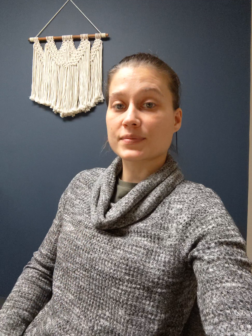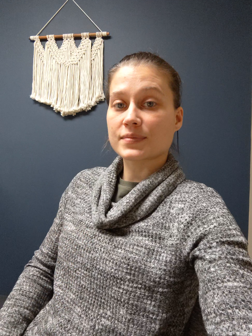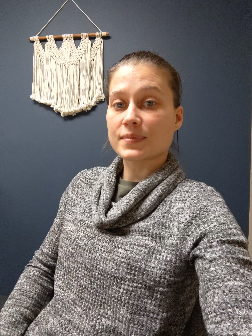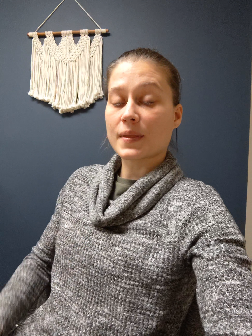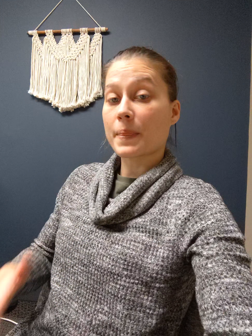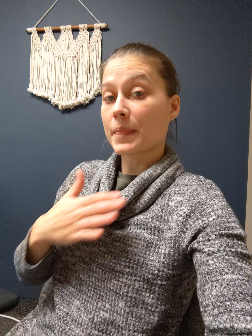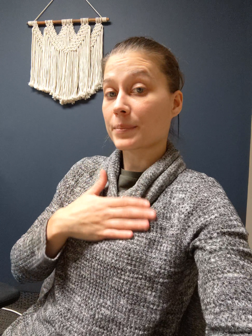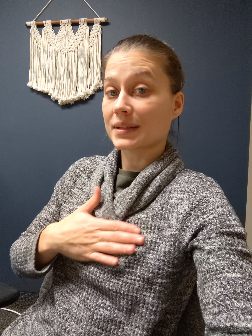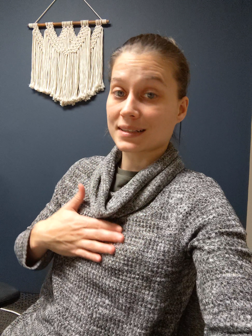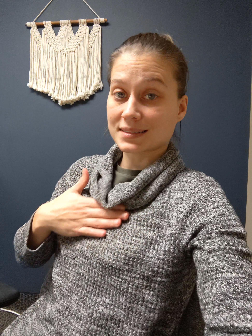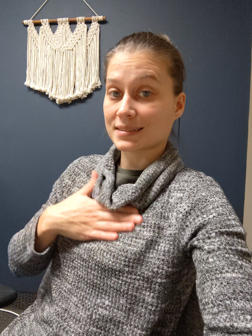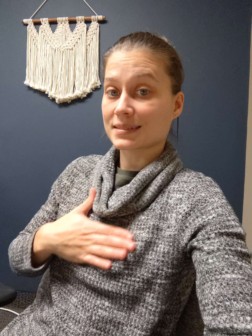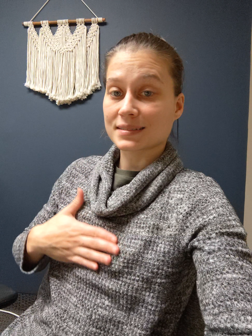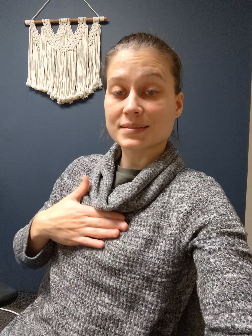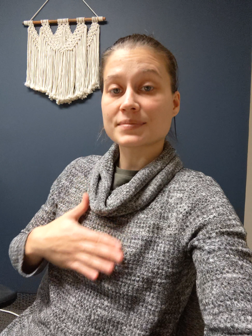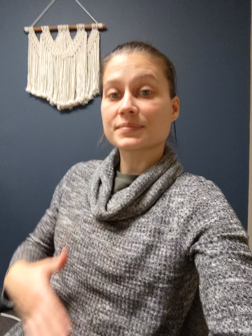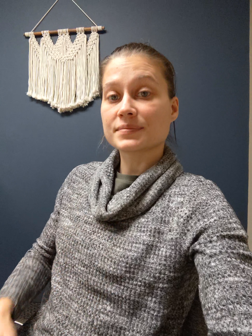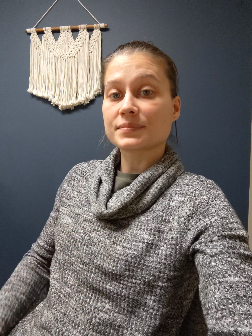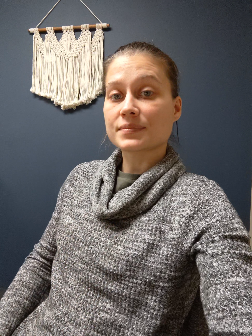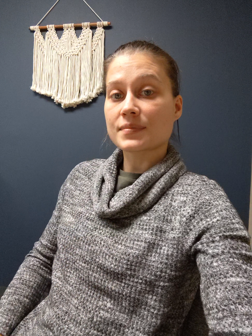please